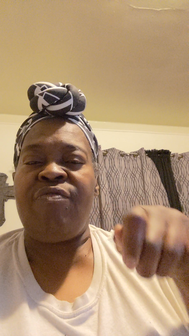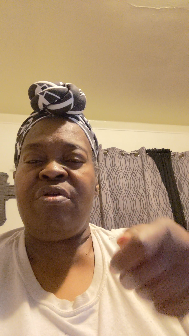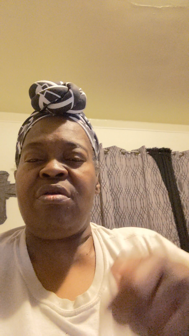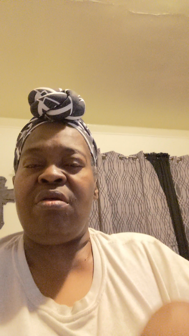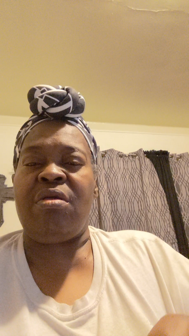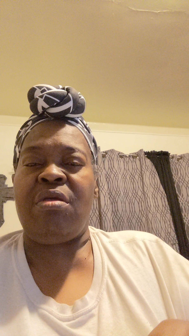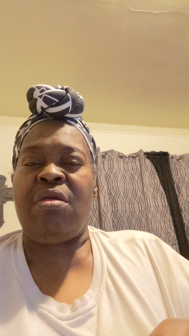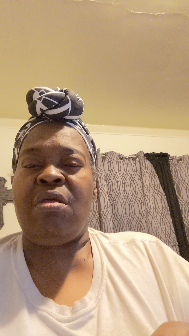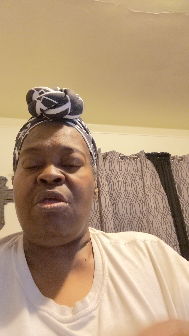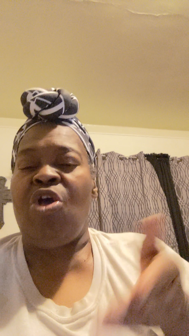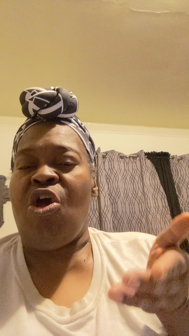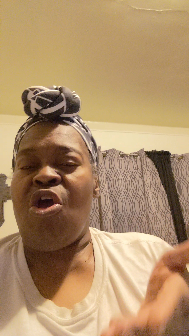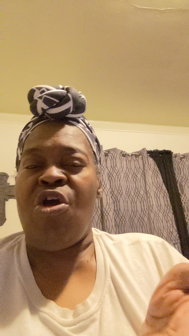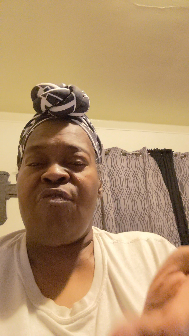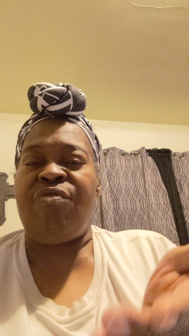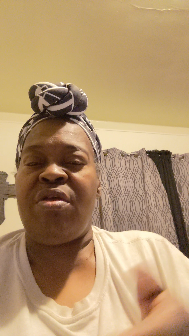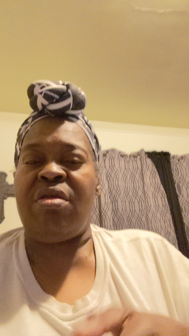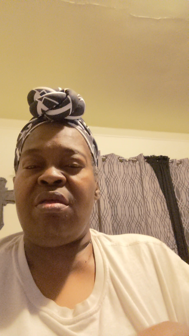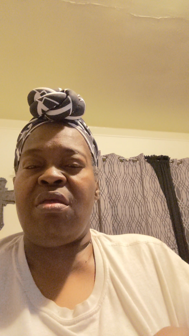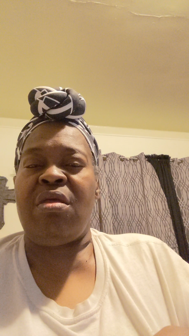oven